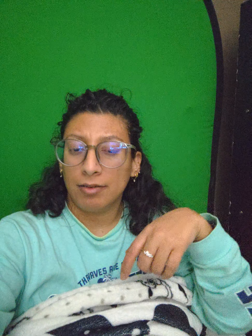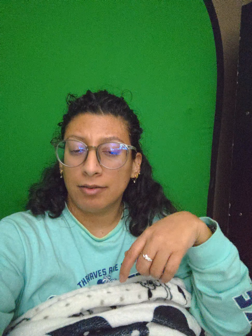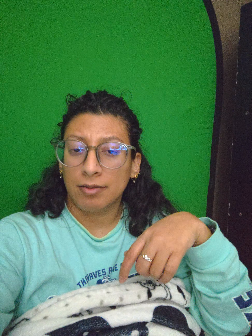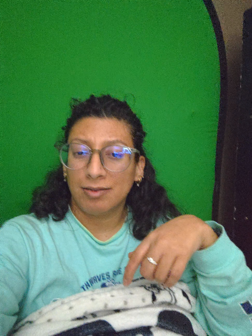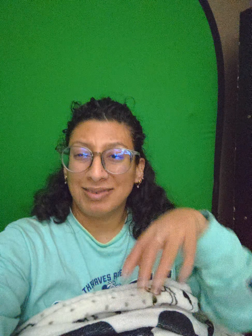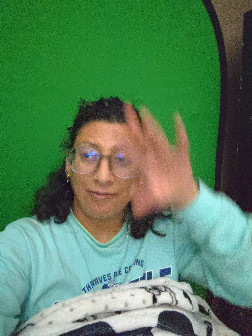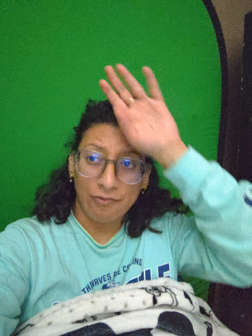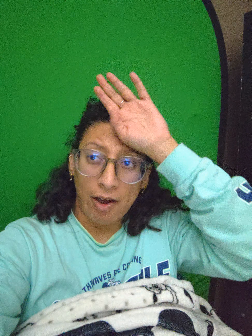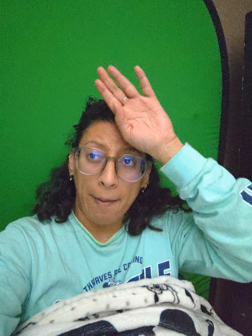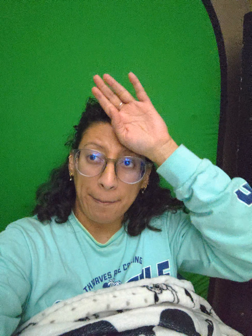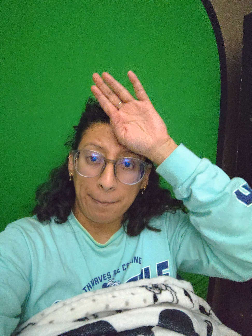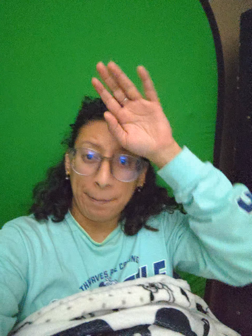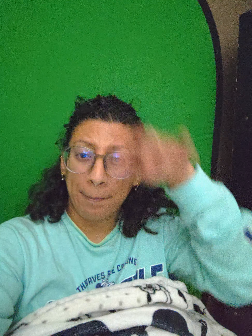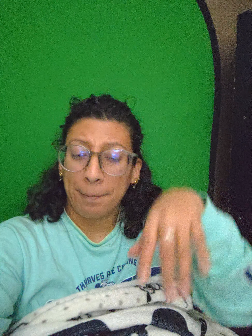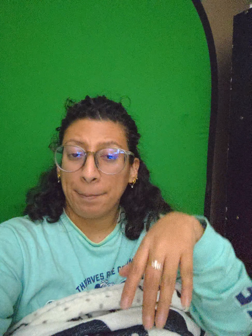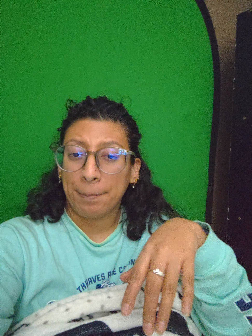fireman